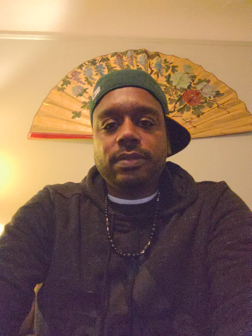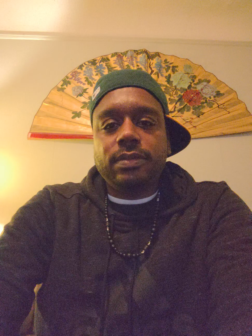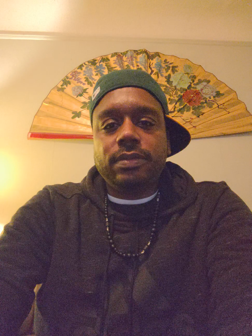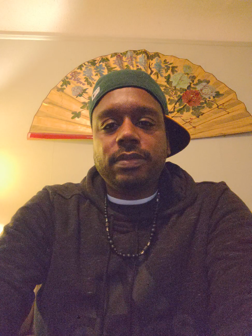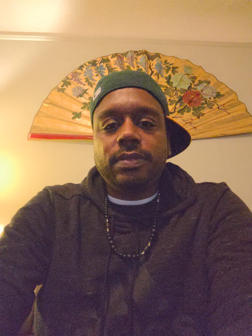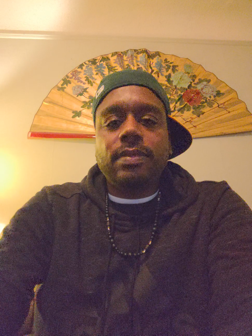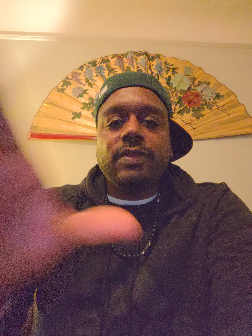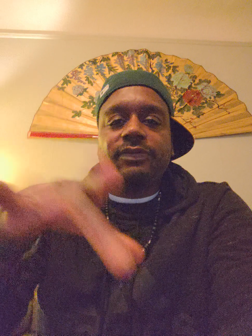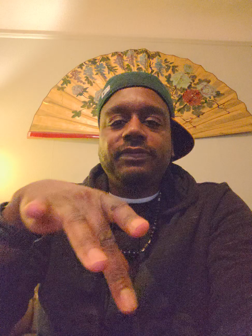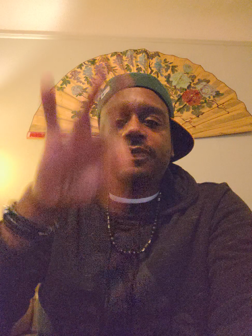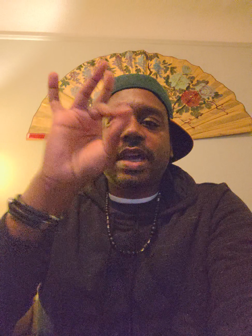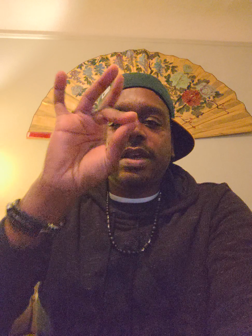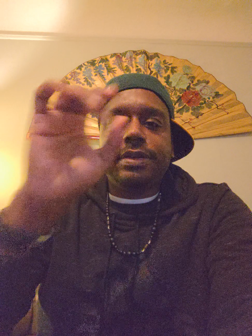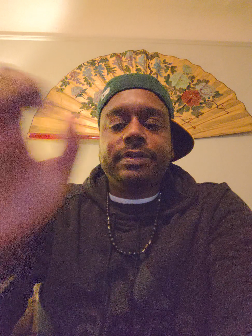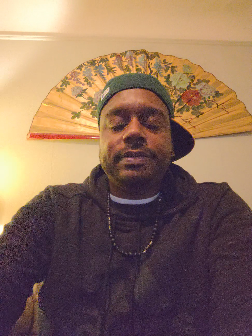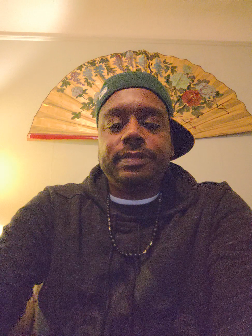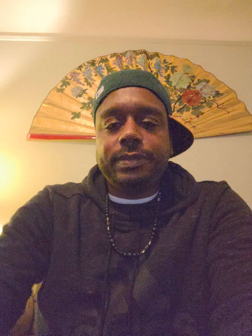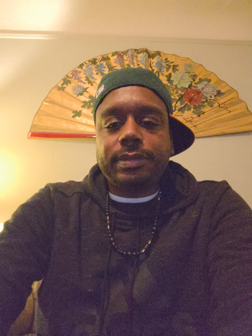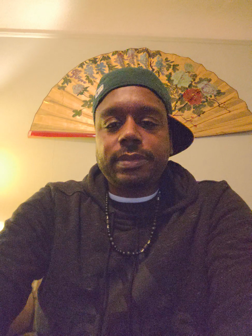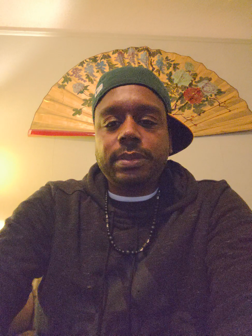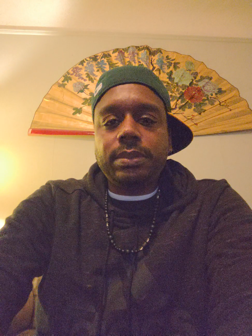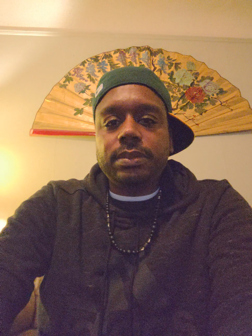find